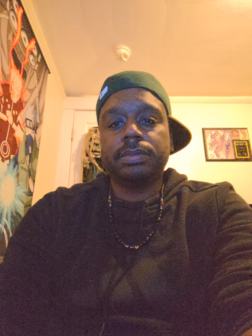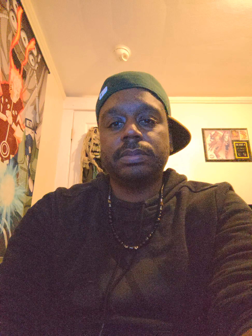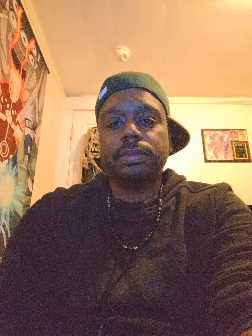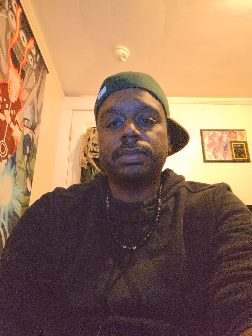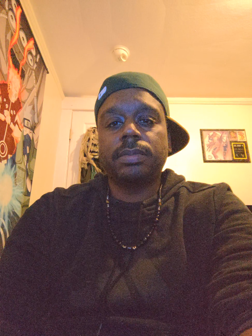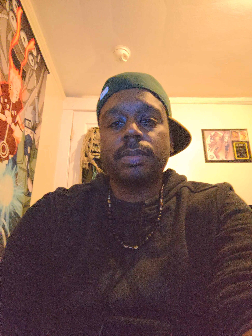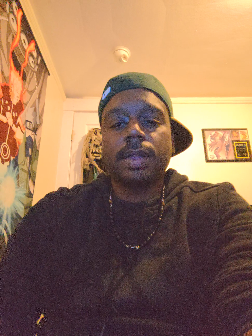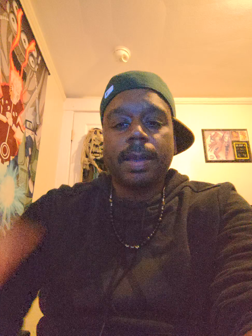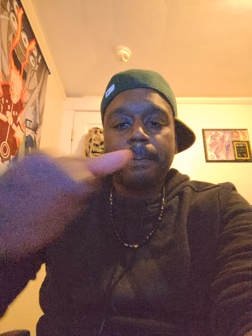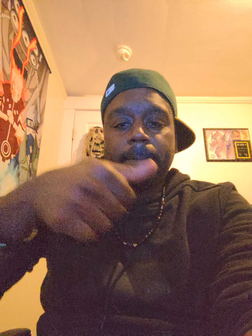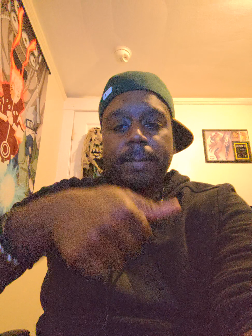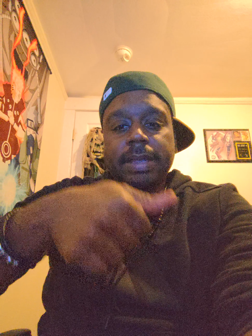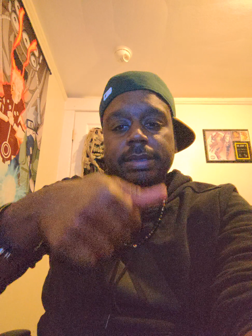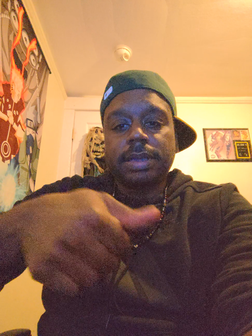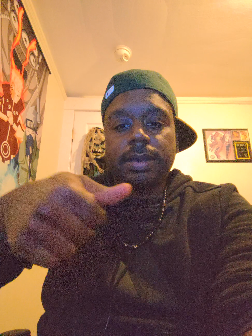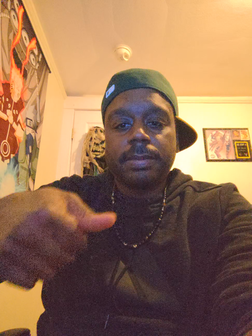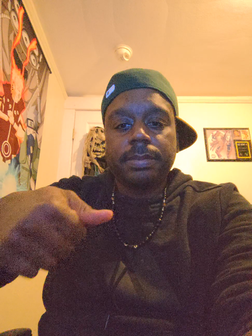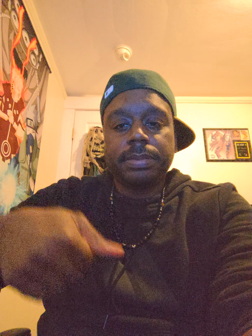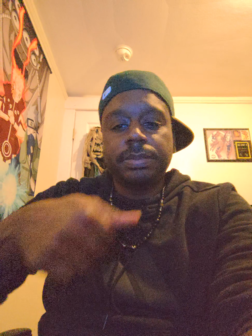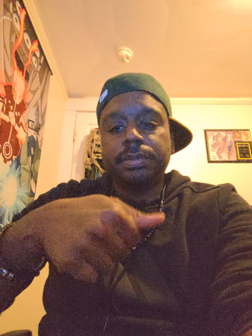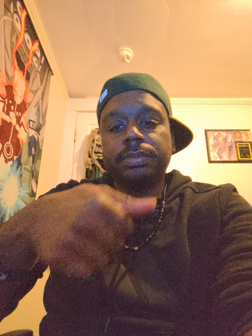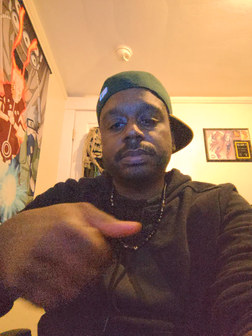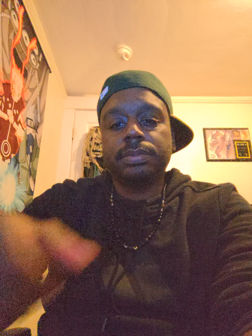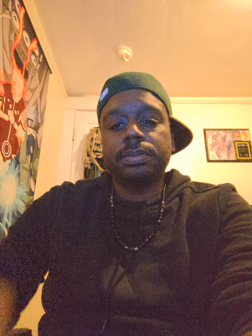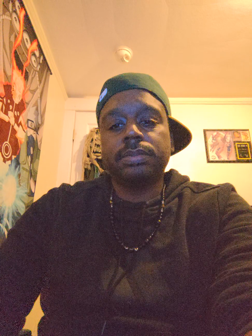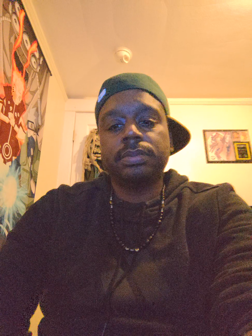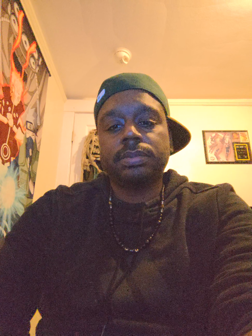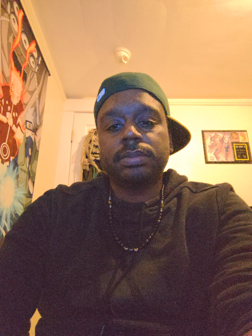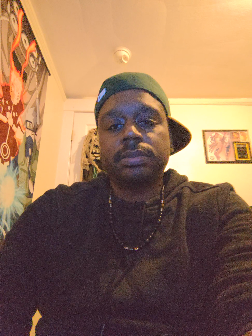puzzle